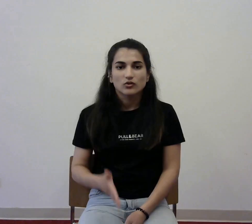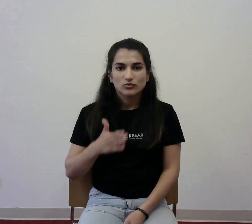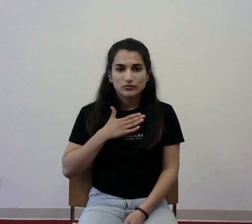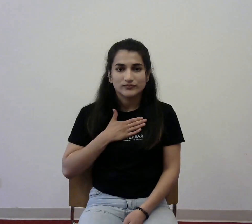mən